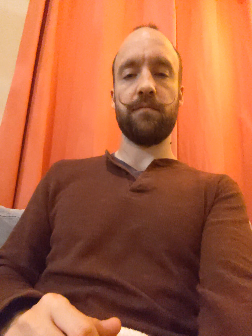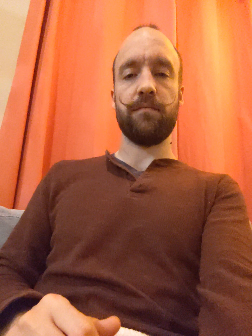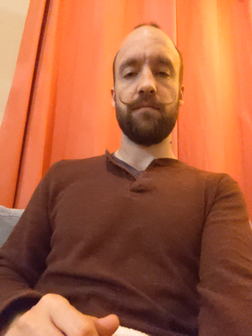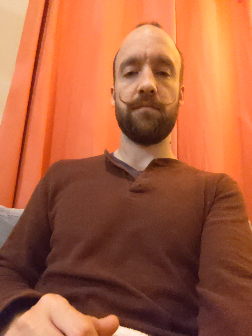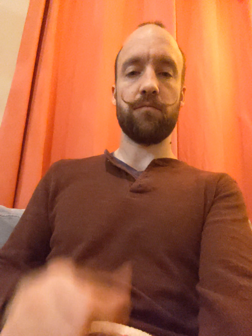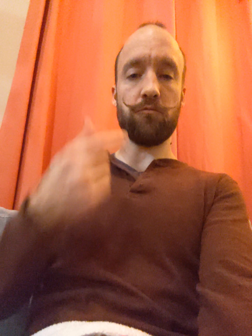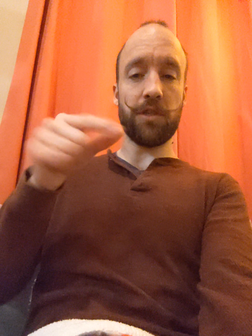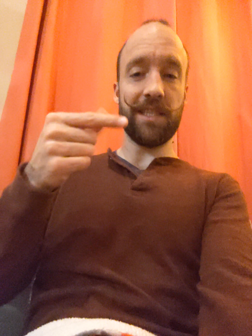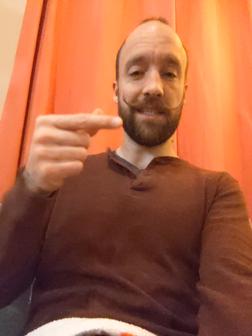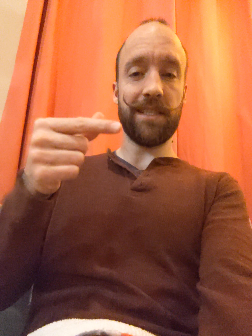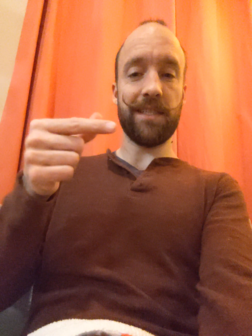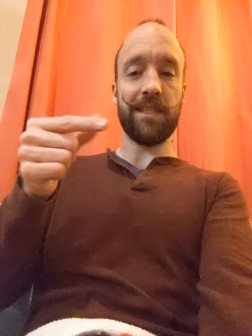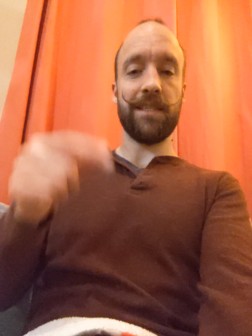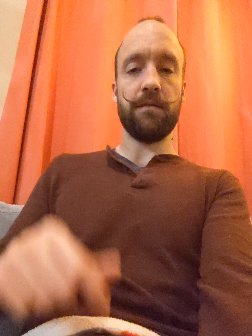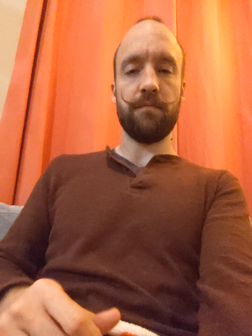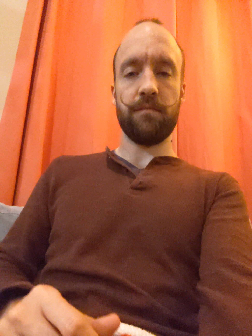green